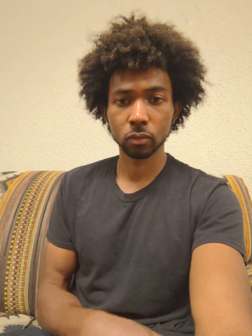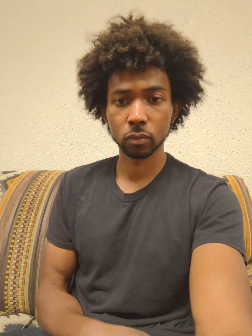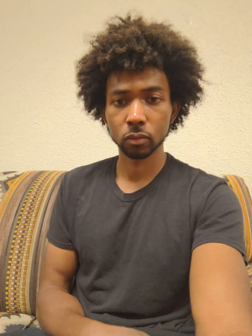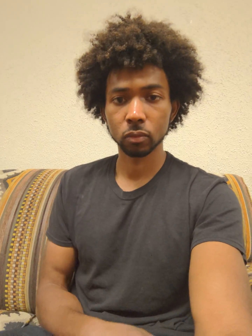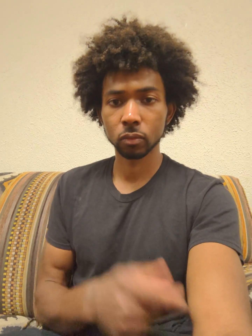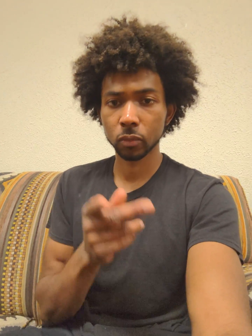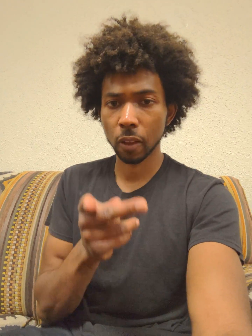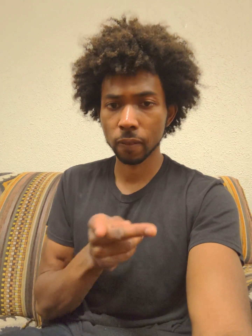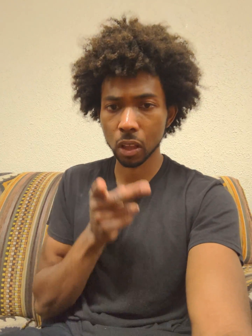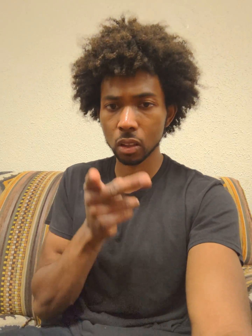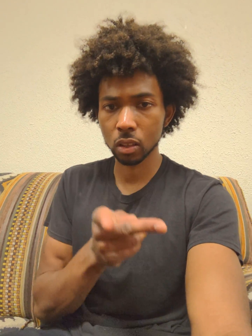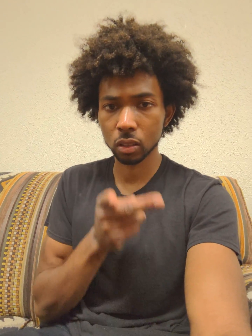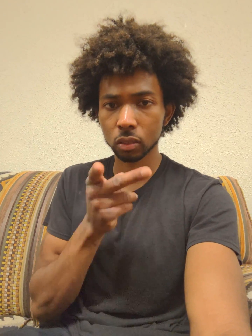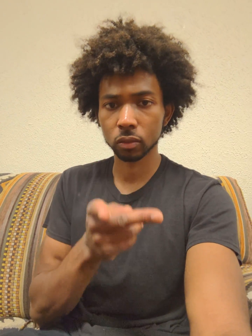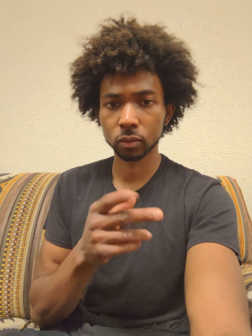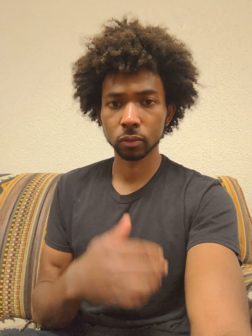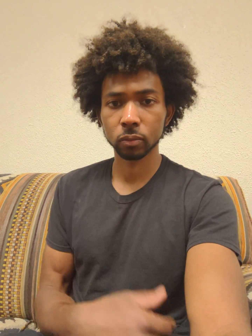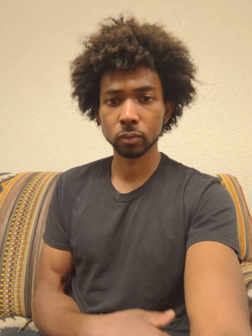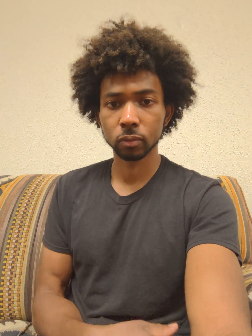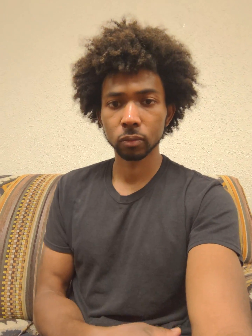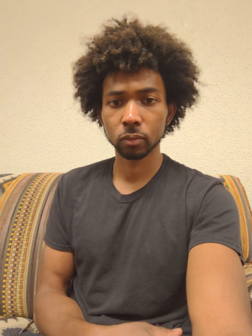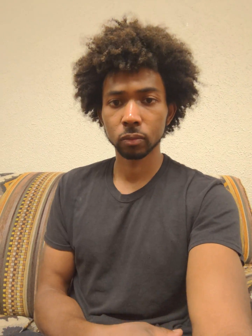careful